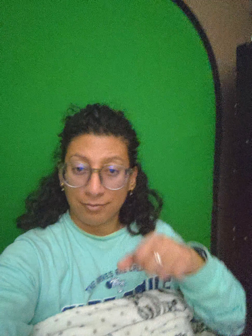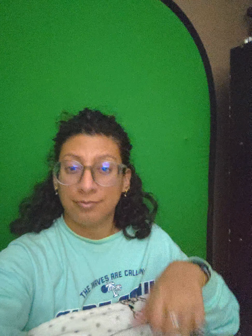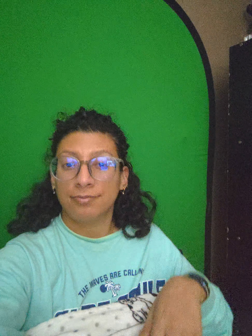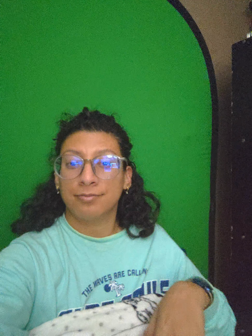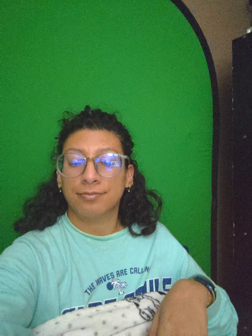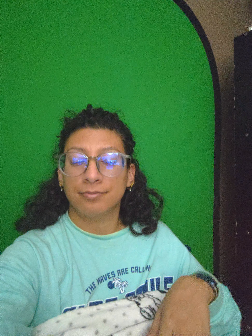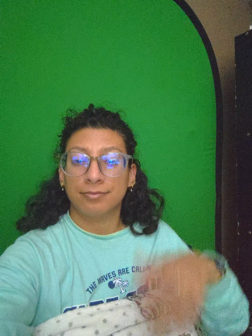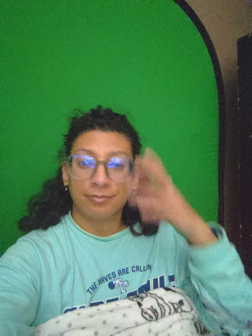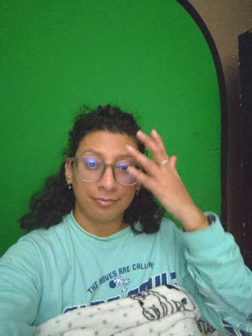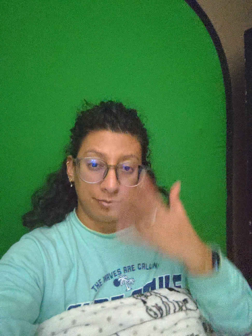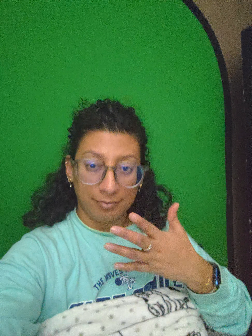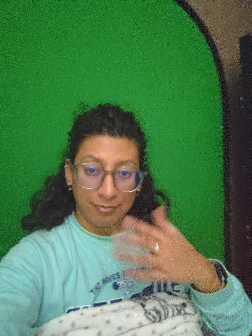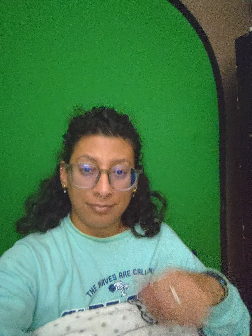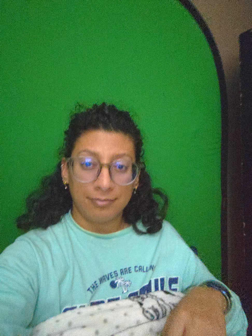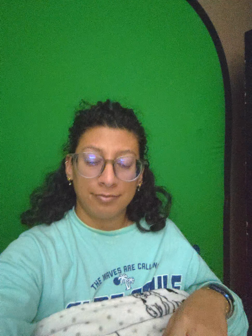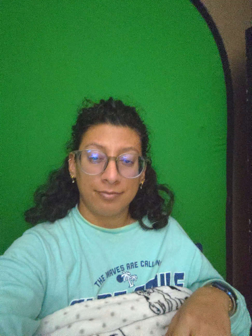sad